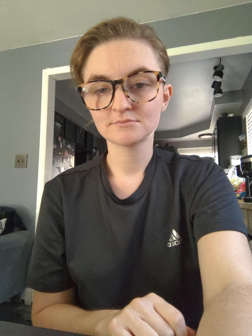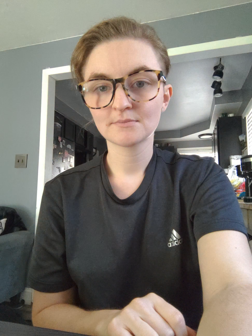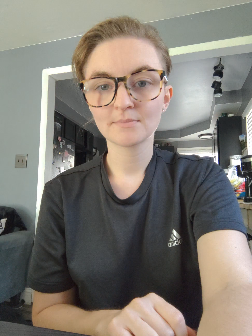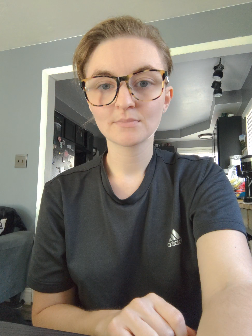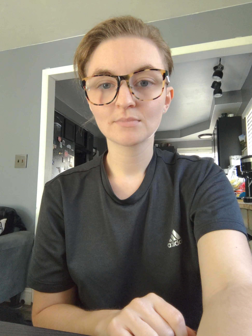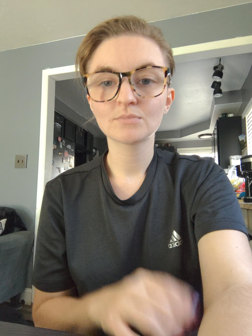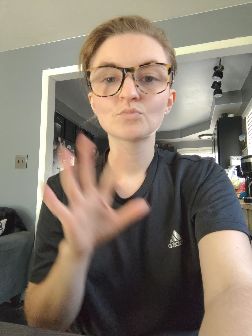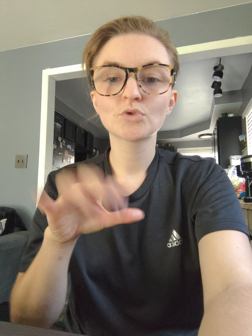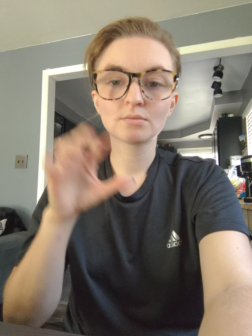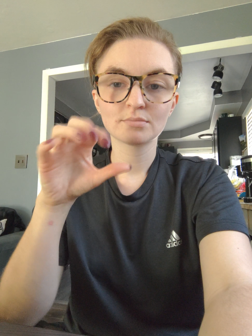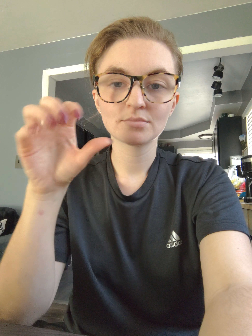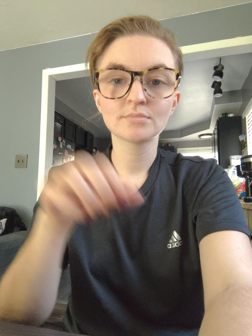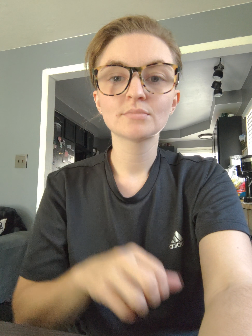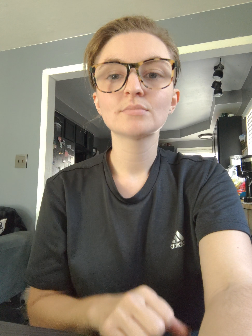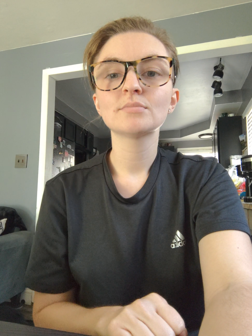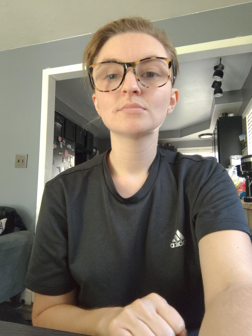climb